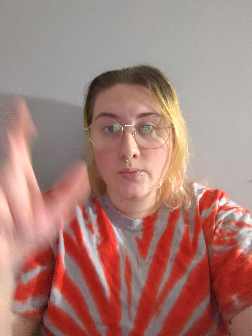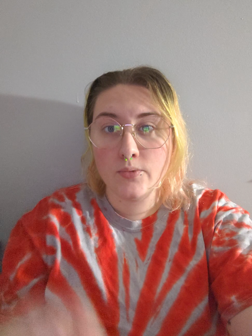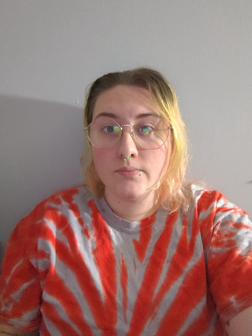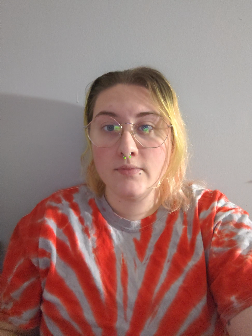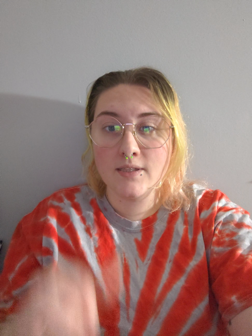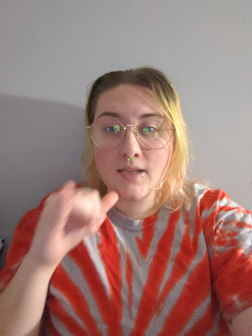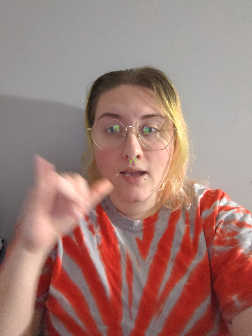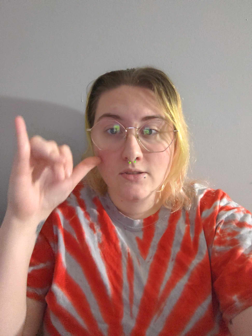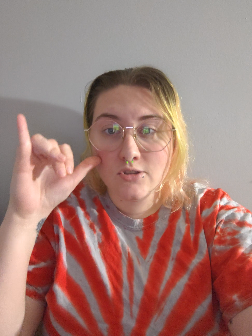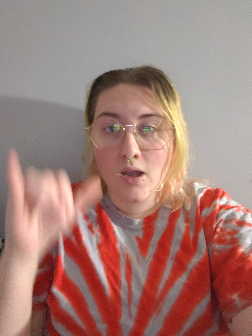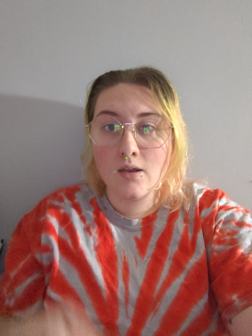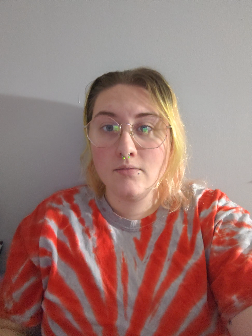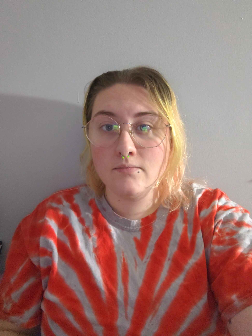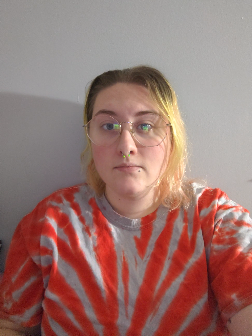yesterday